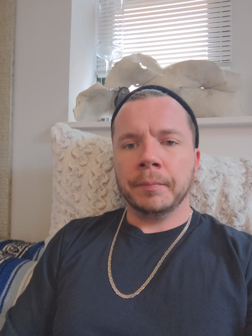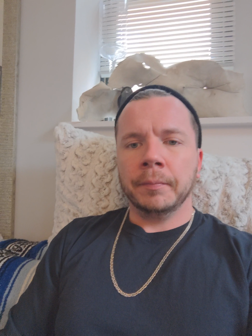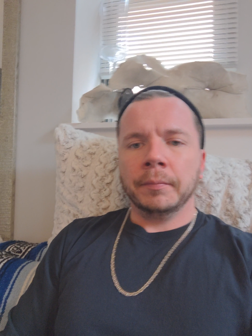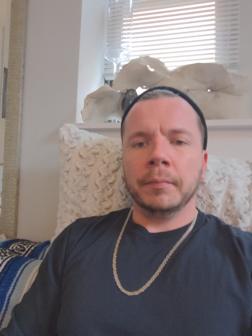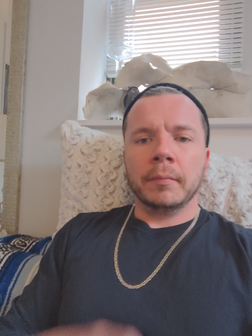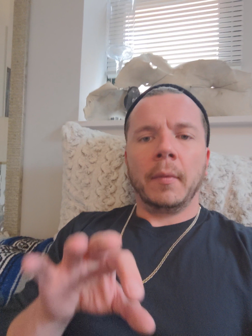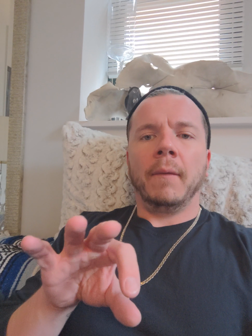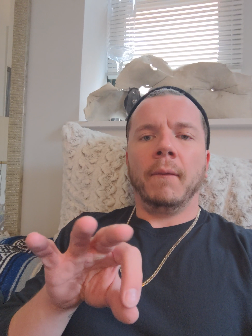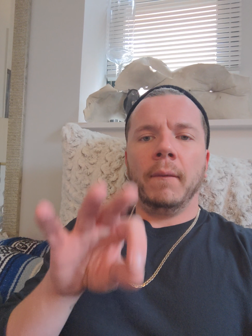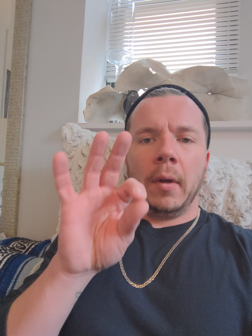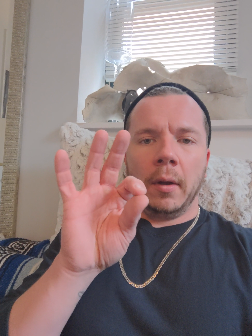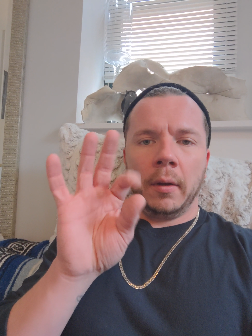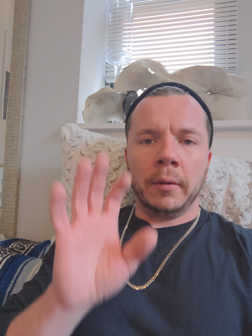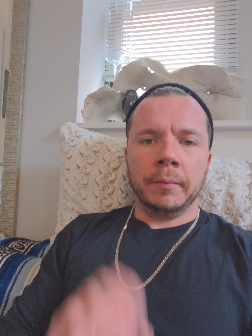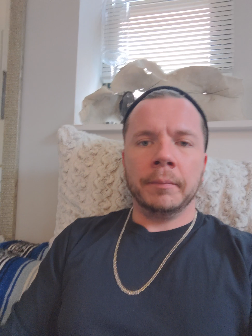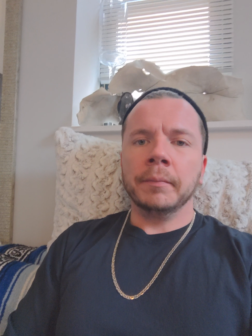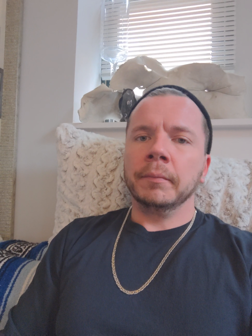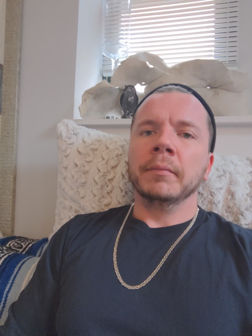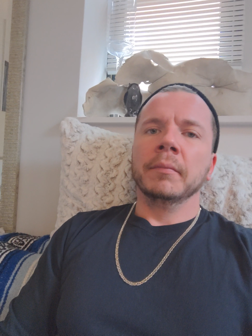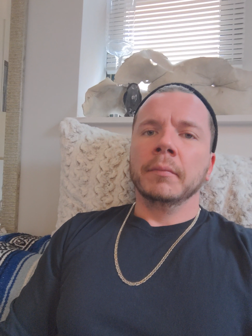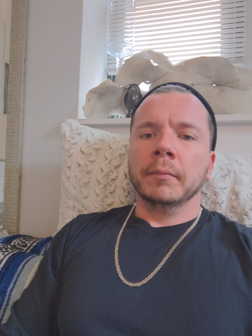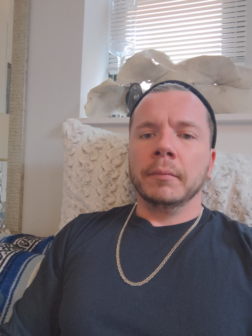find